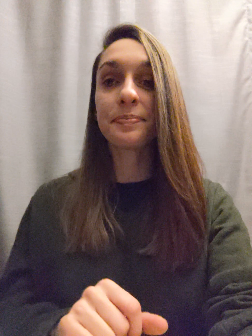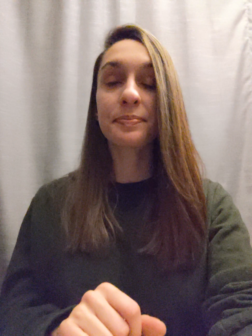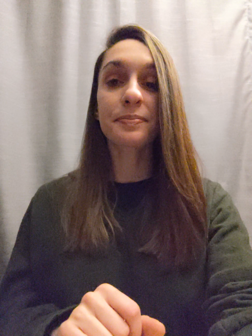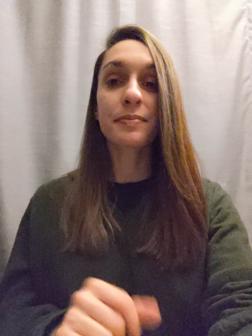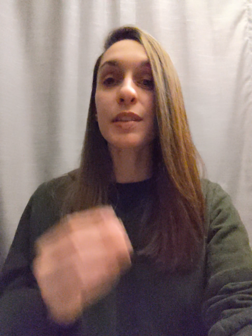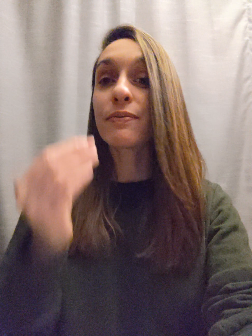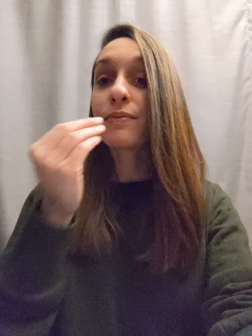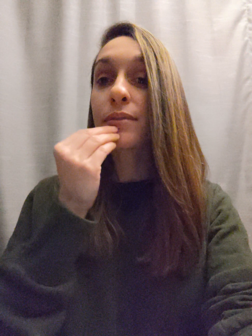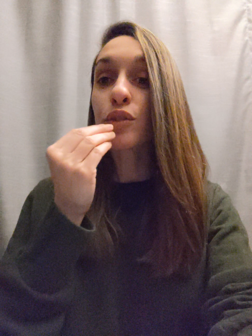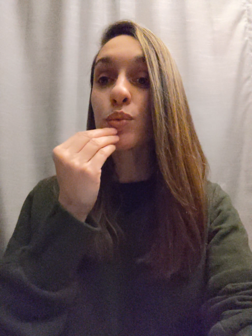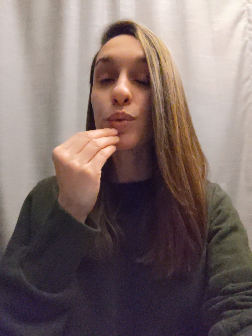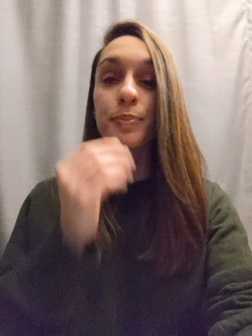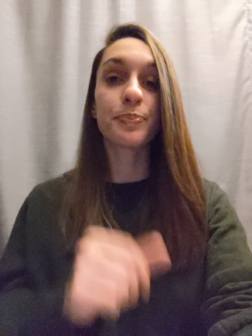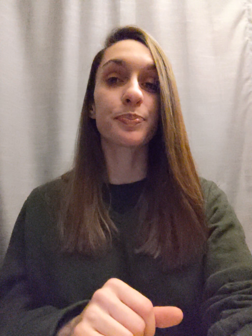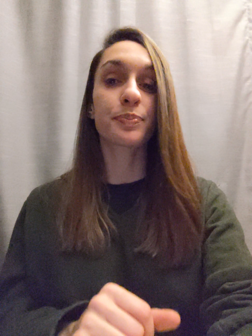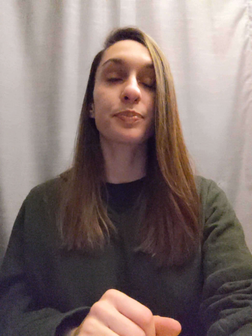food